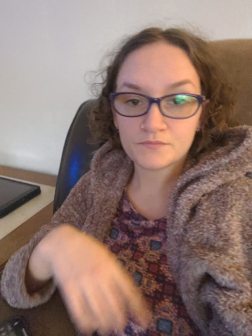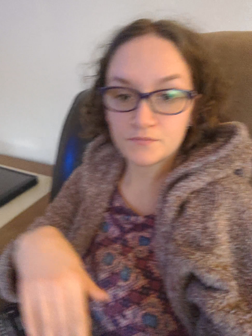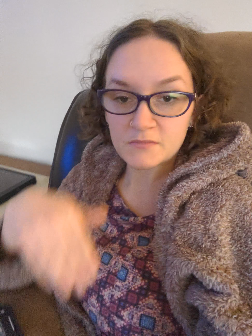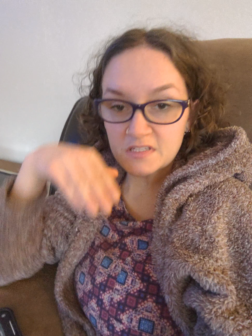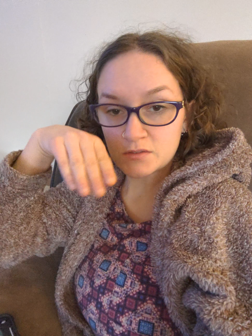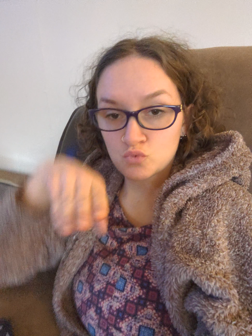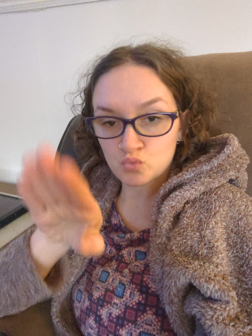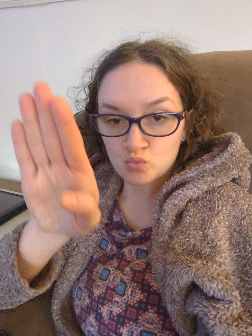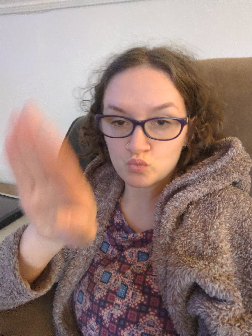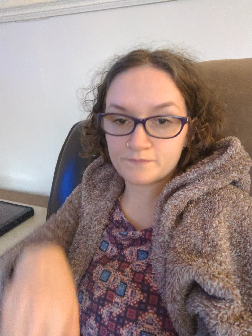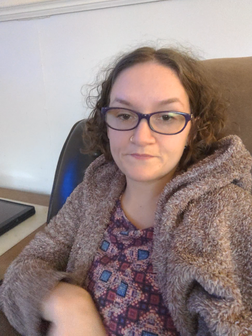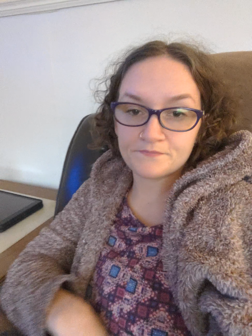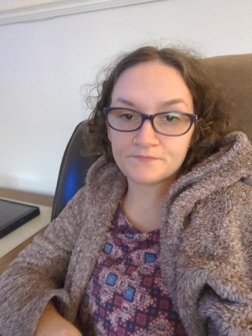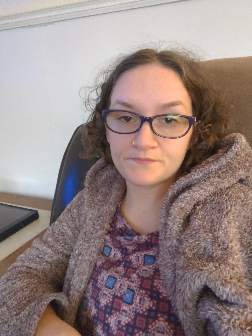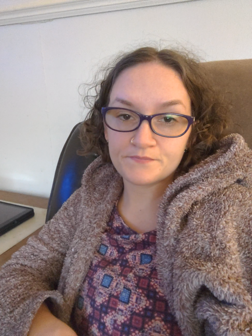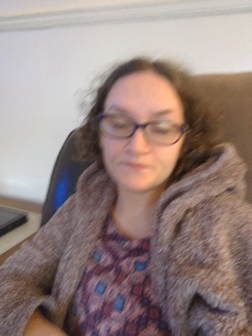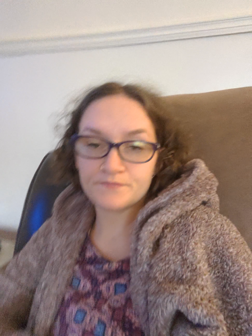into